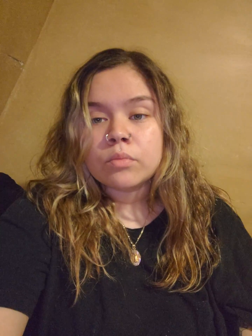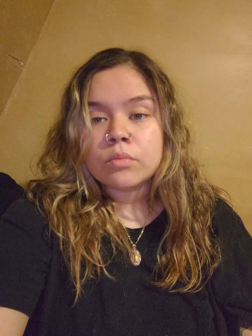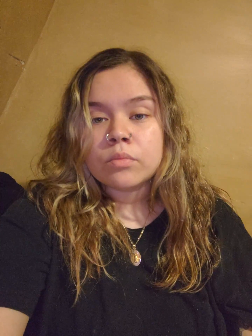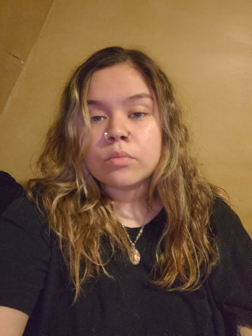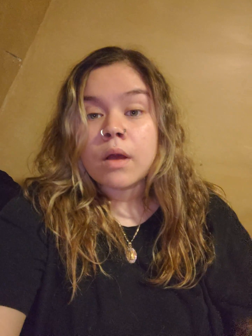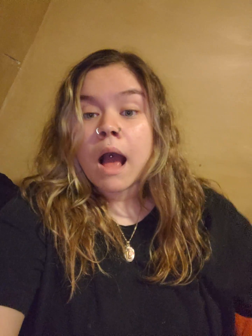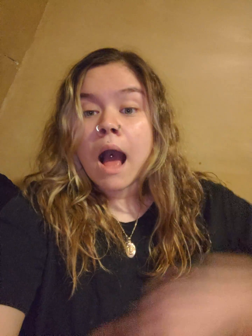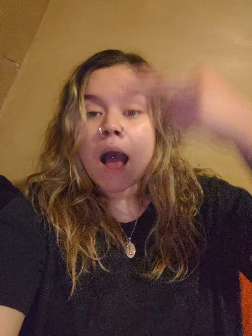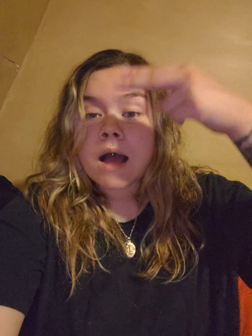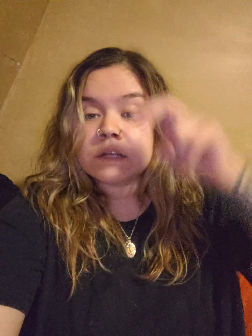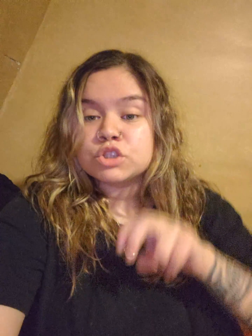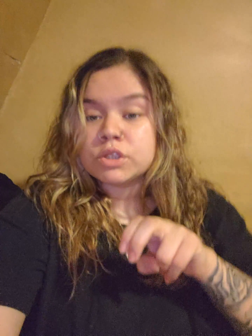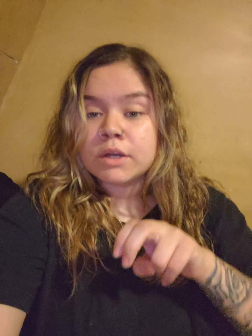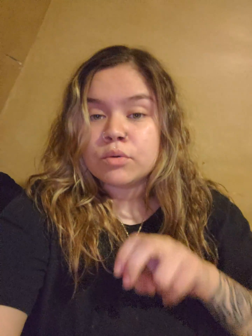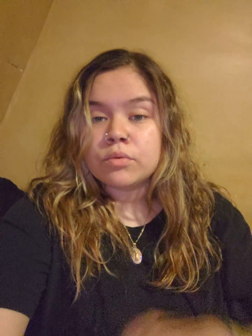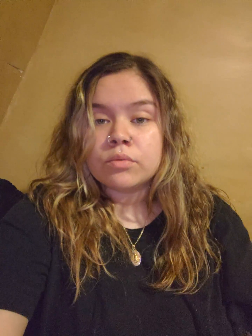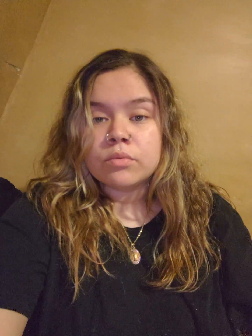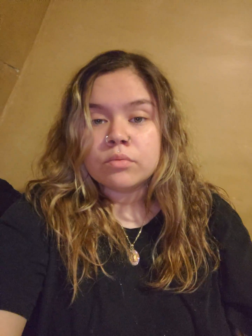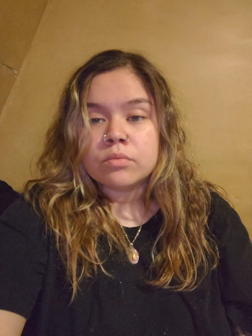high chair